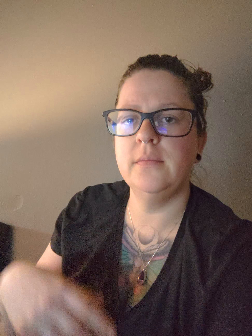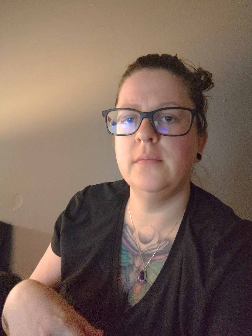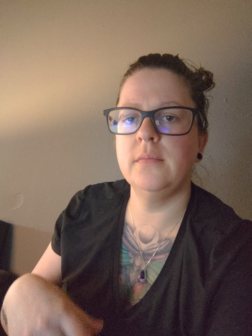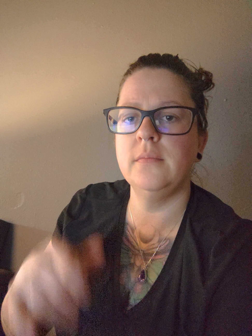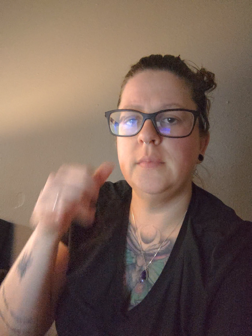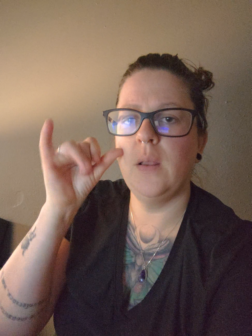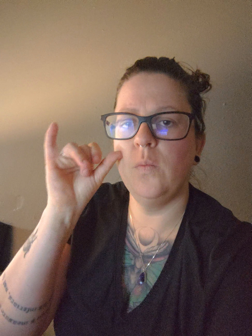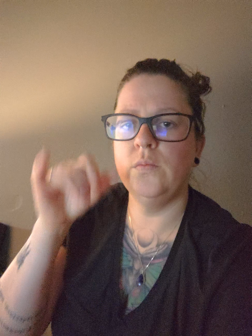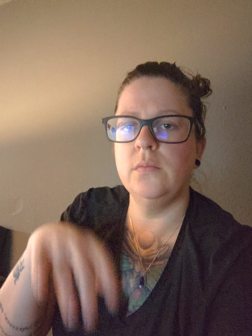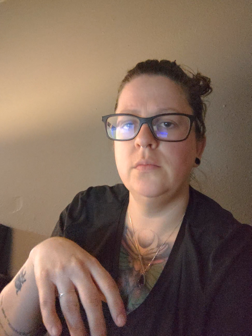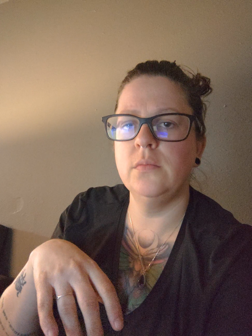cow